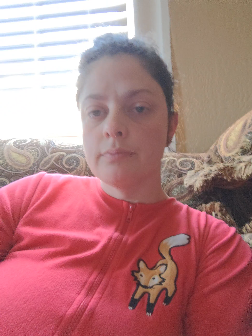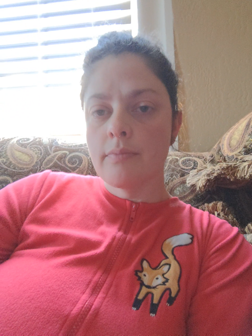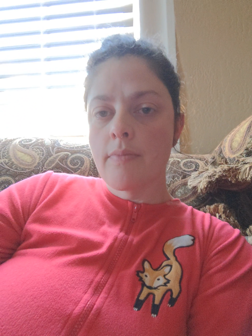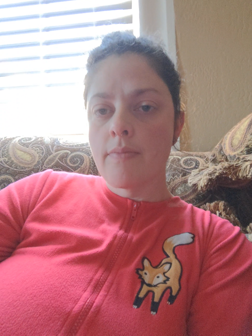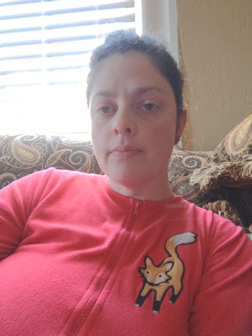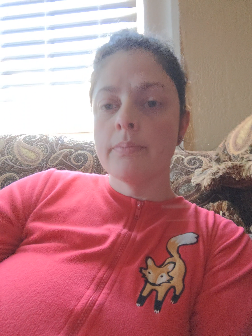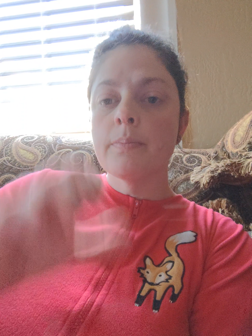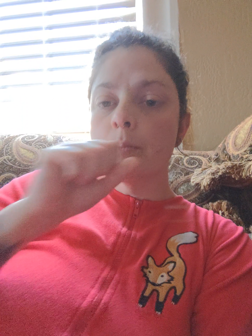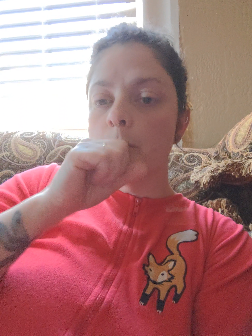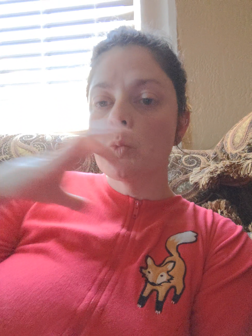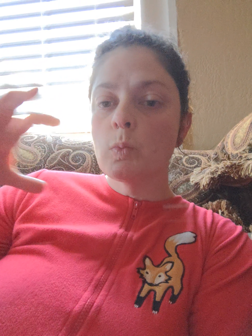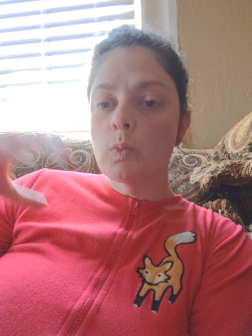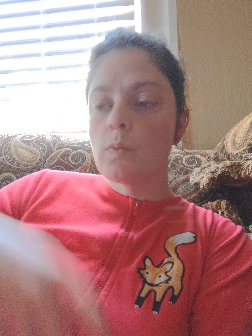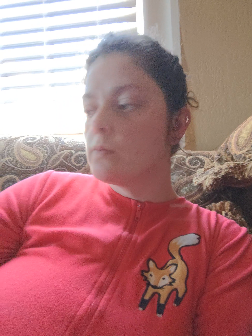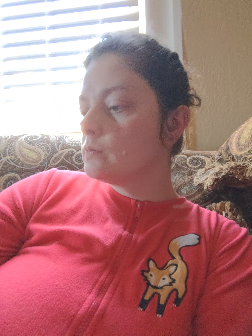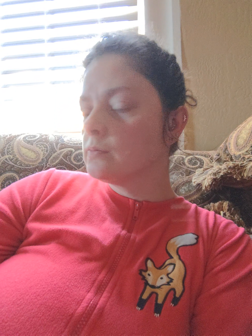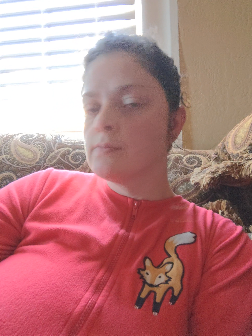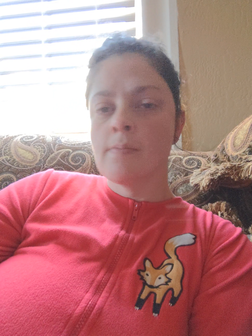balloon